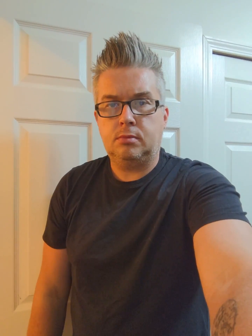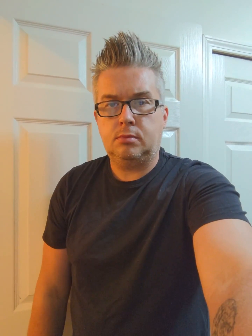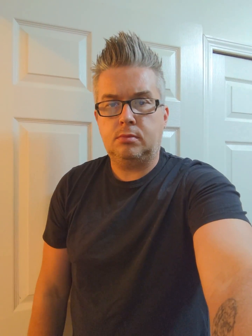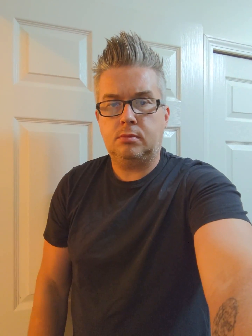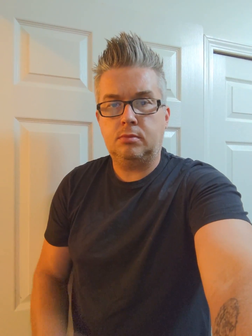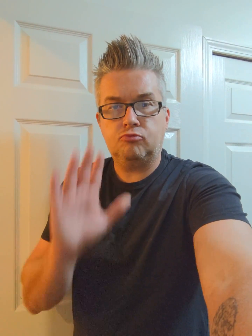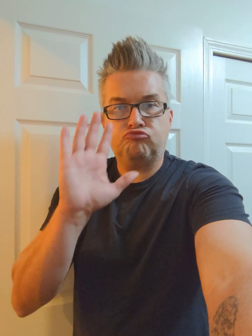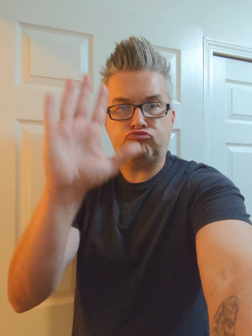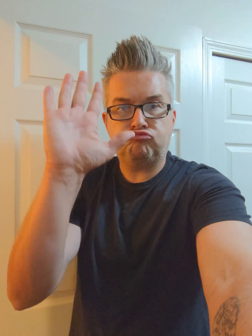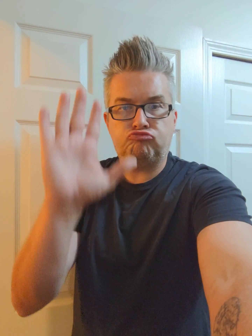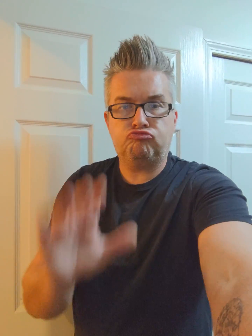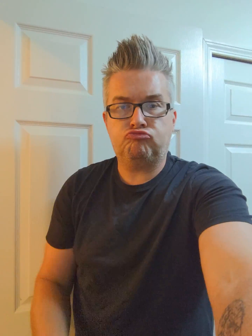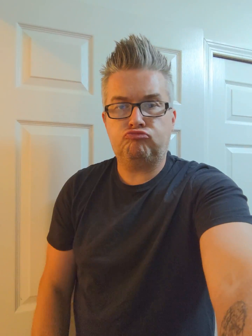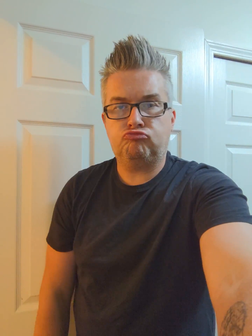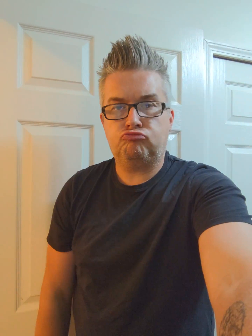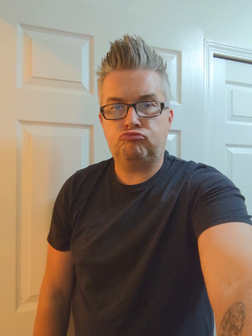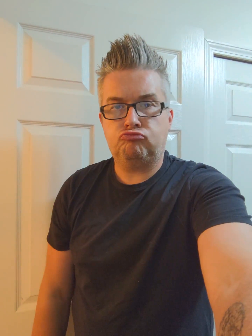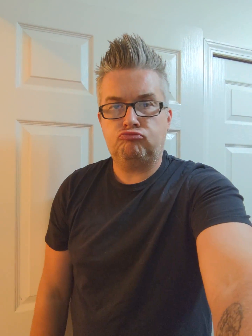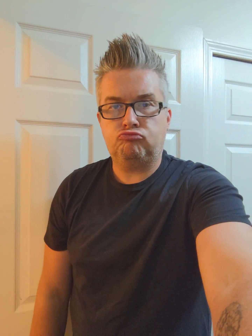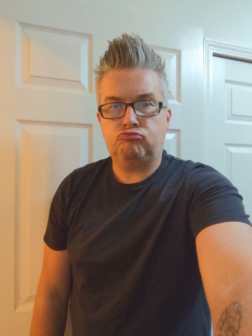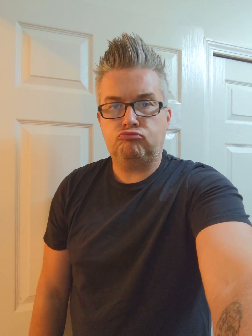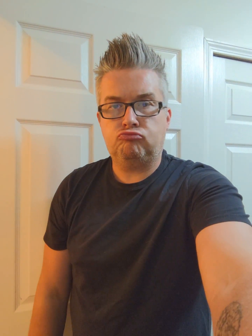give me five